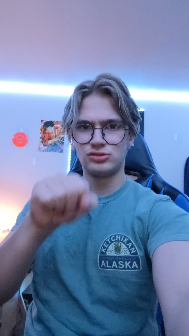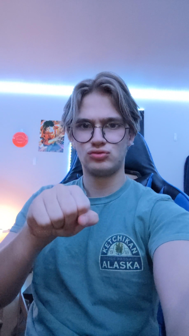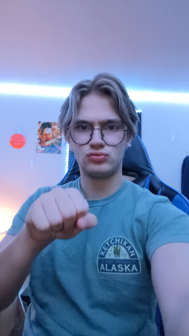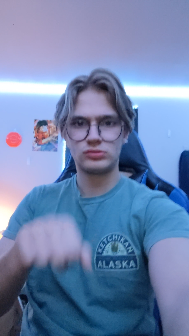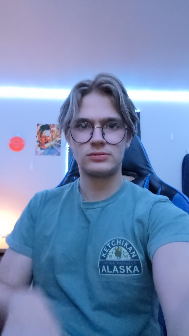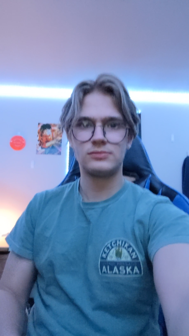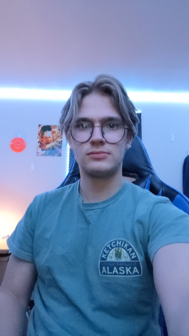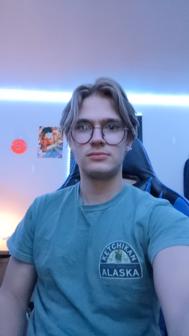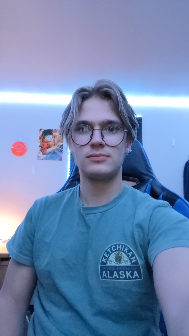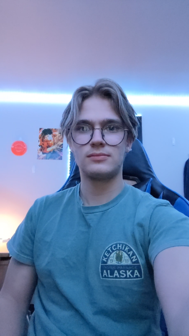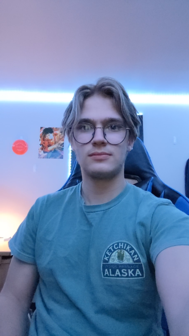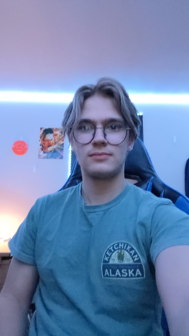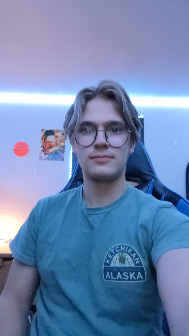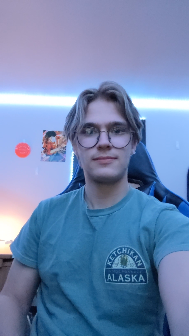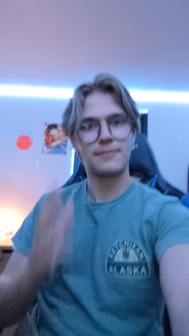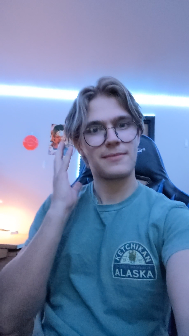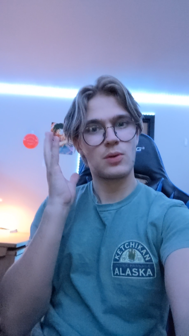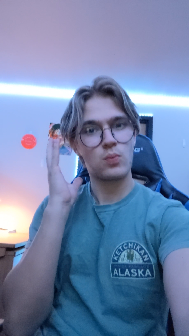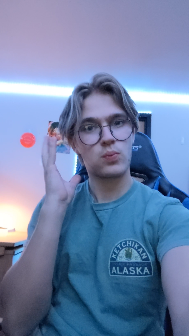pillow